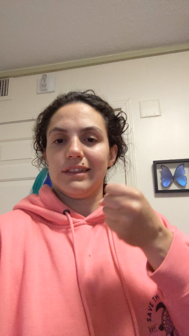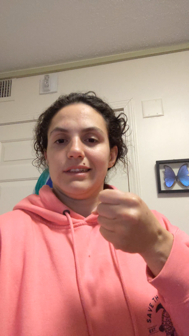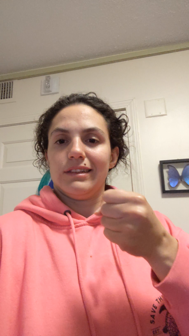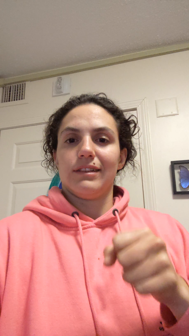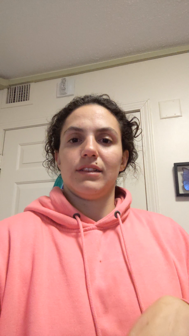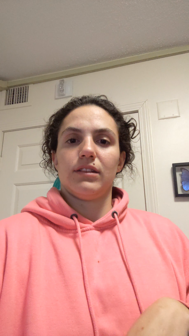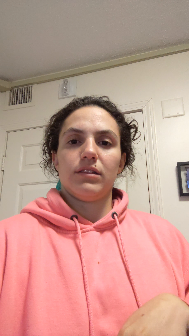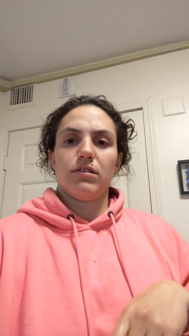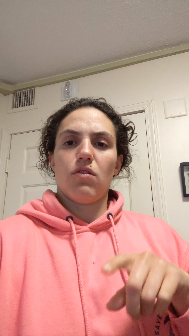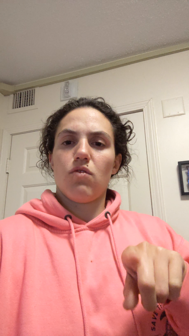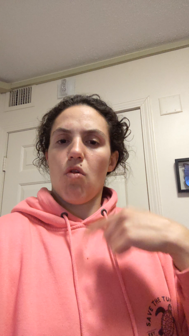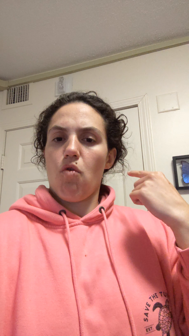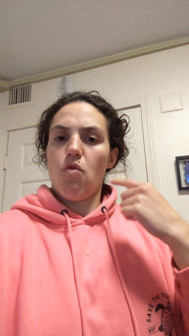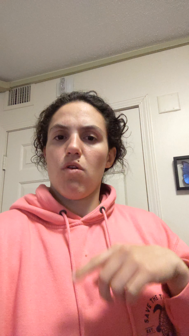long